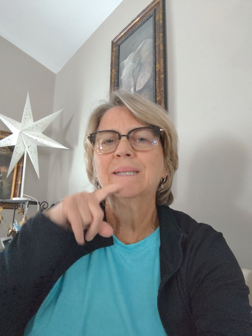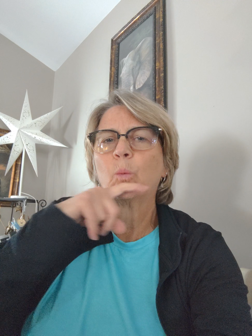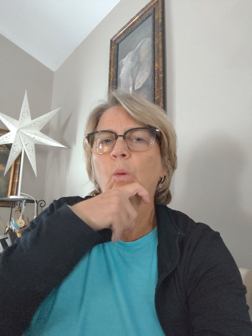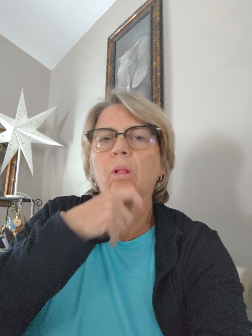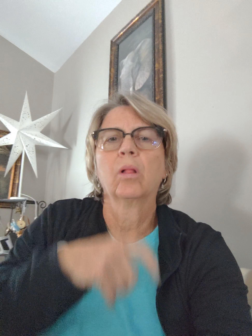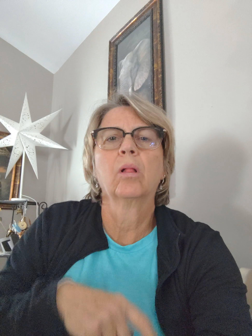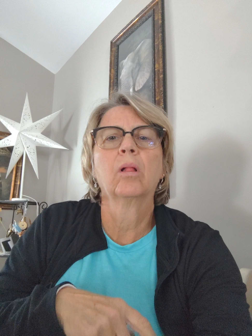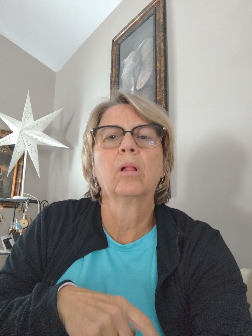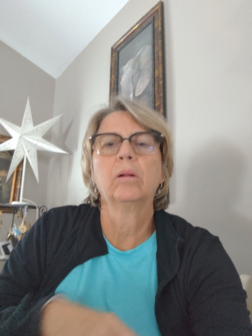cereal